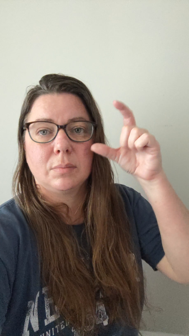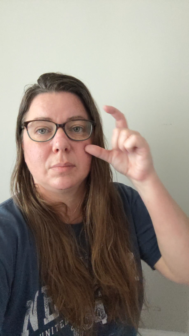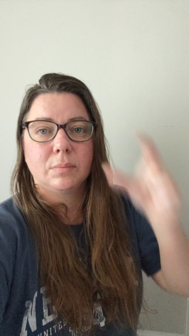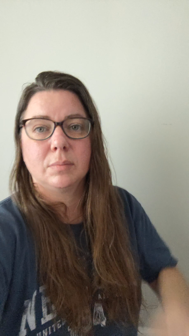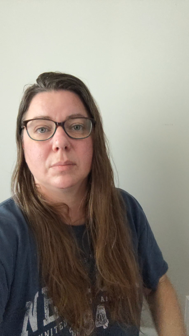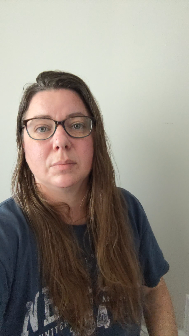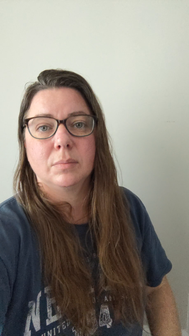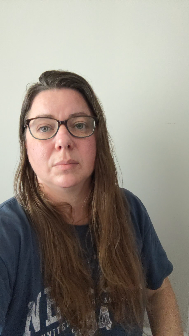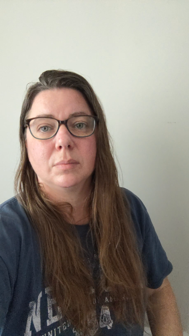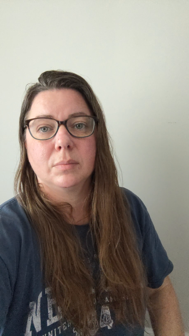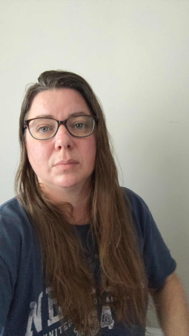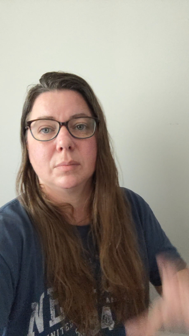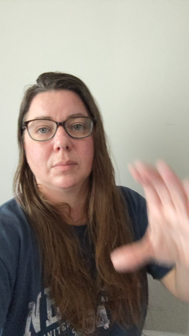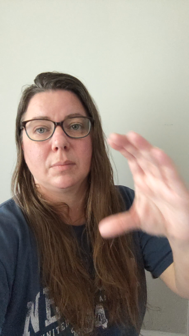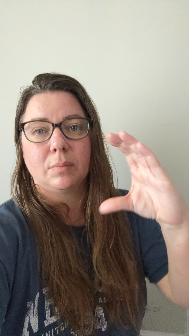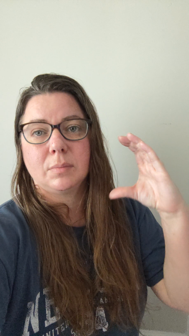bus